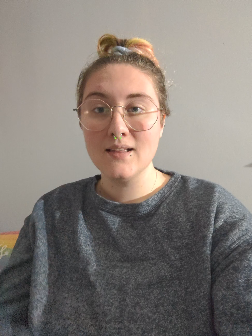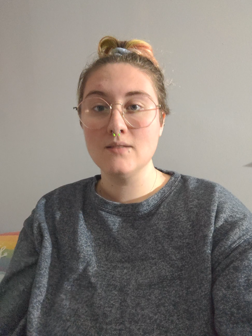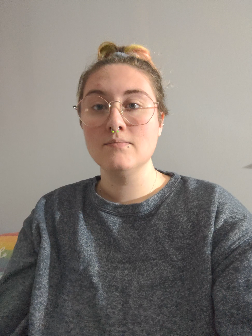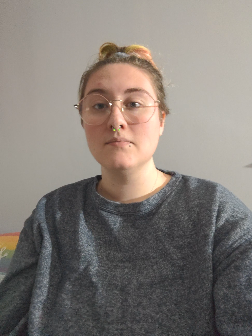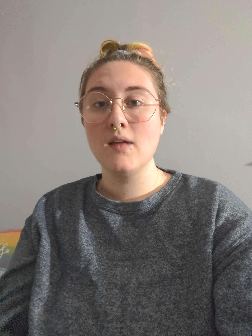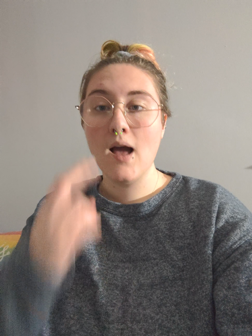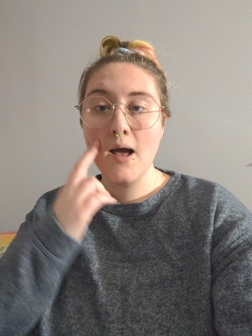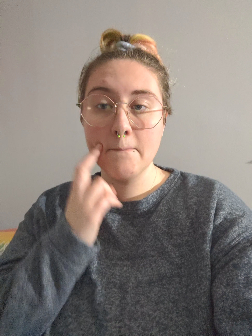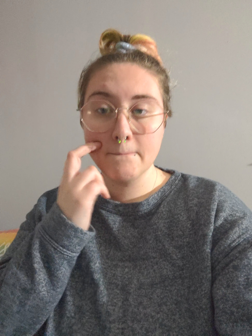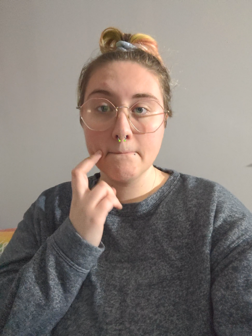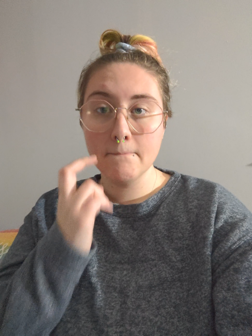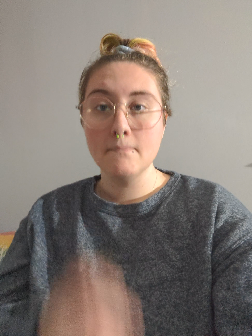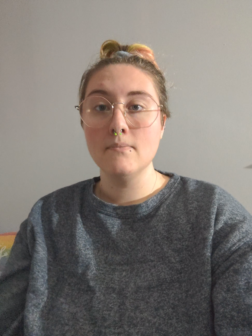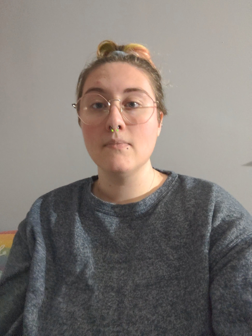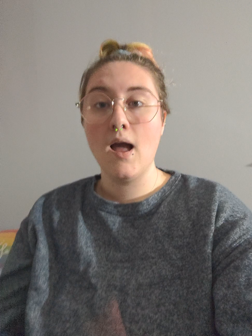gum